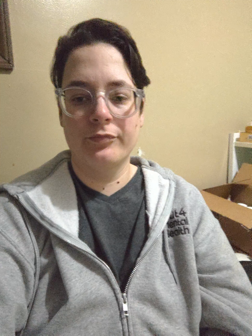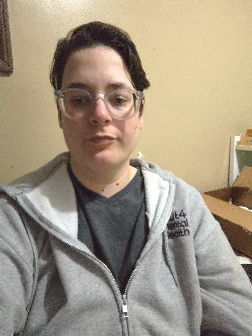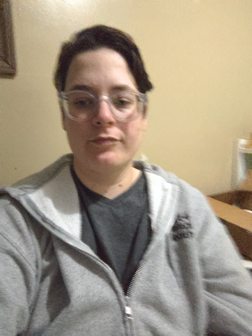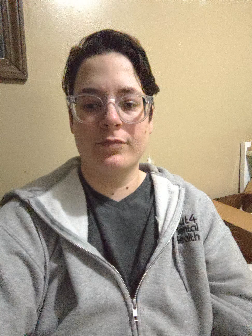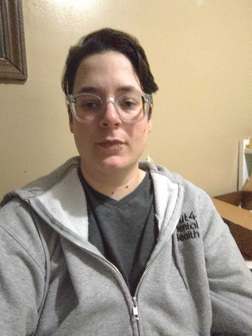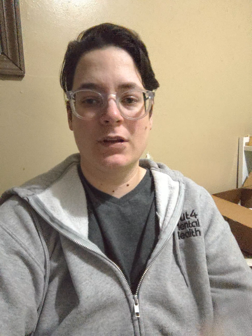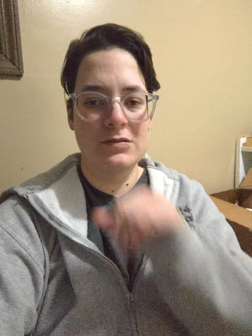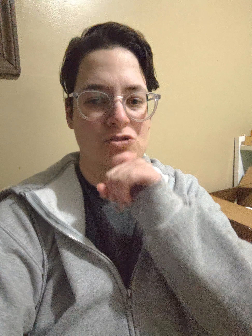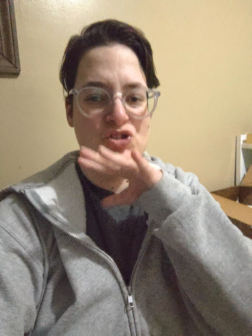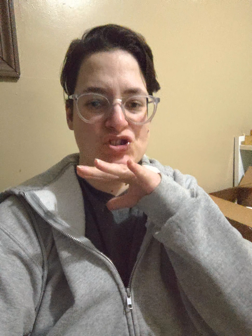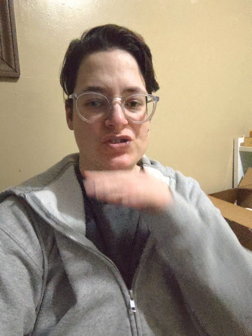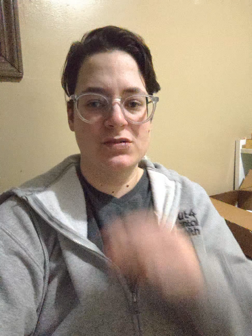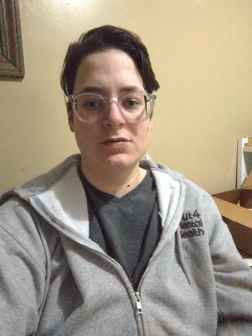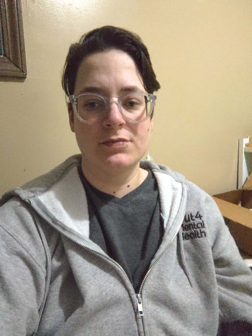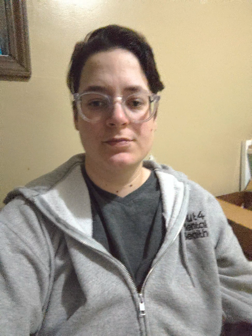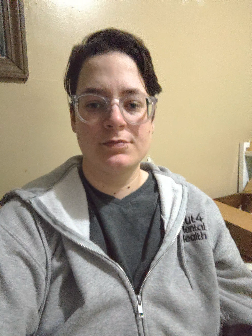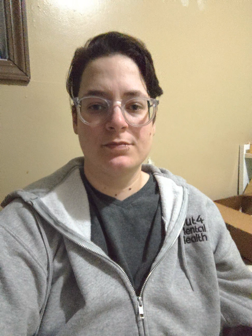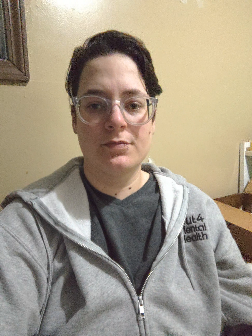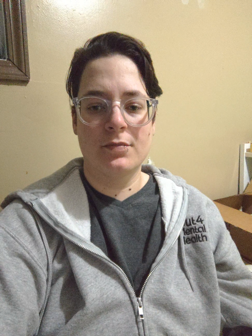dirty